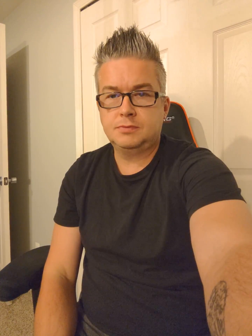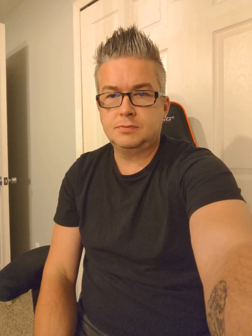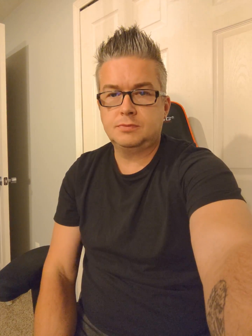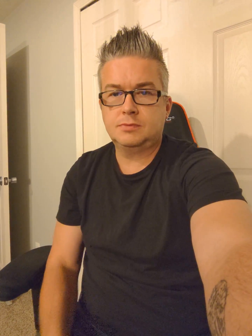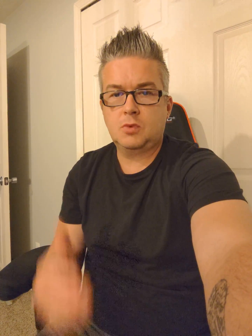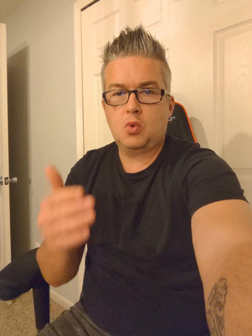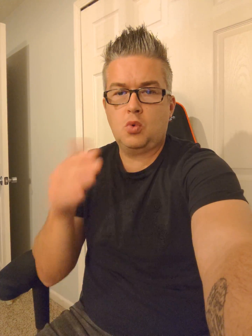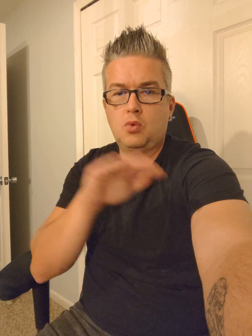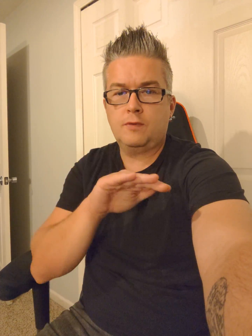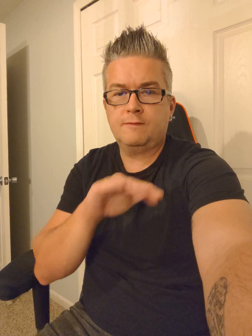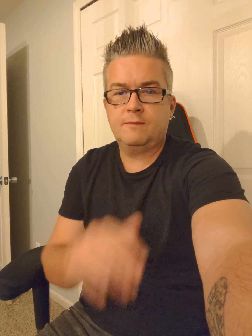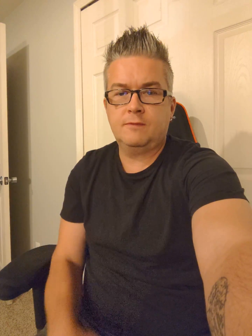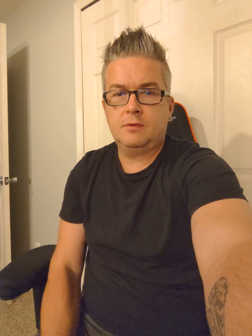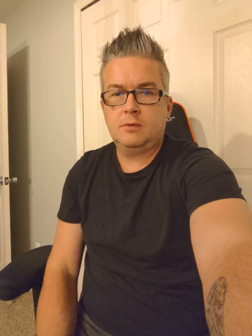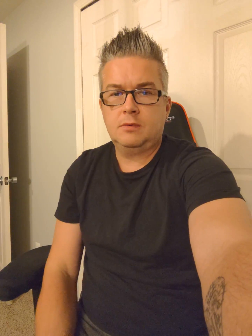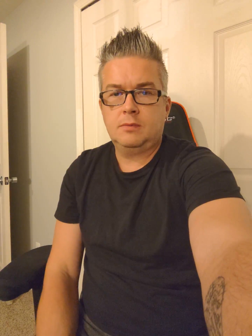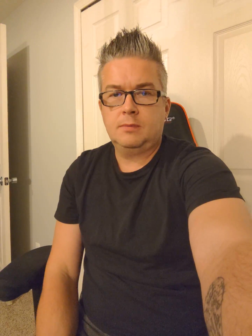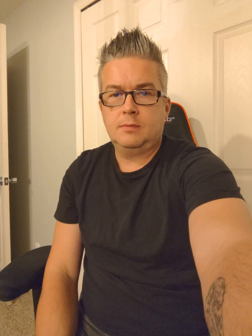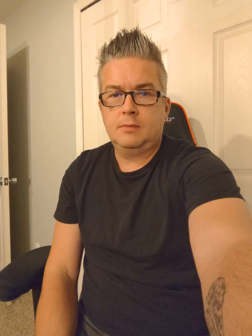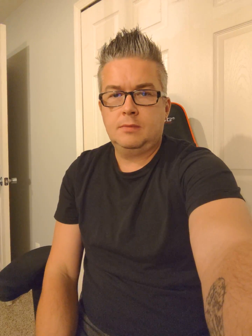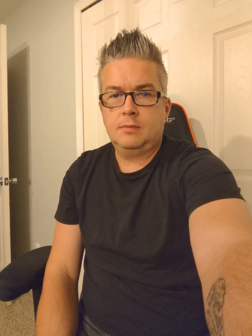cover